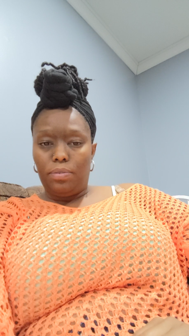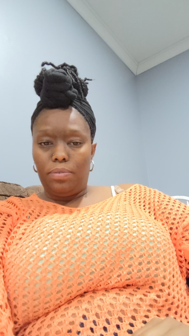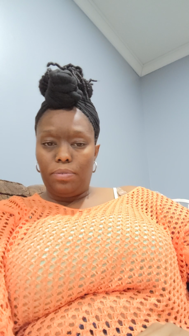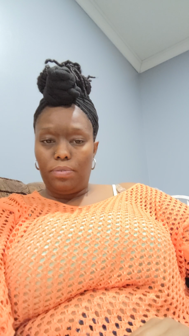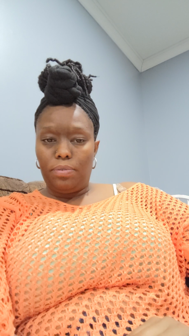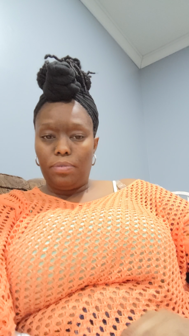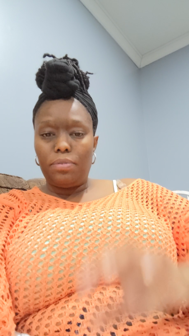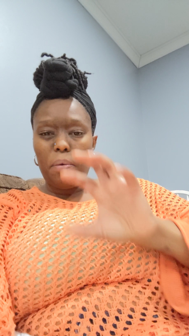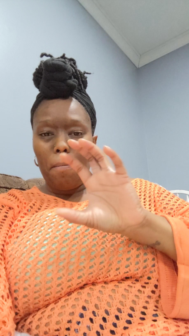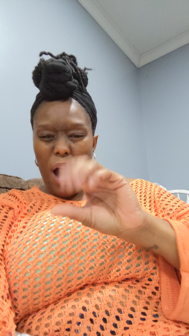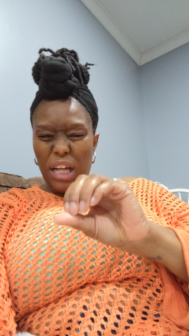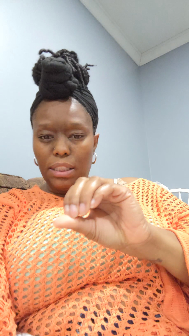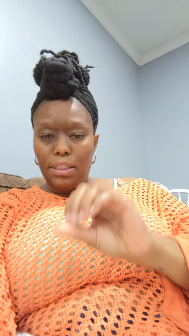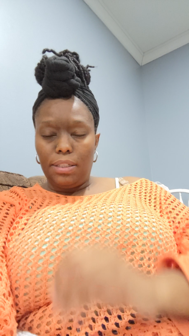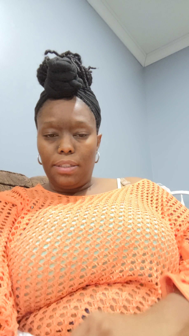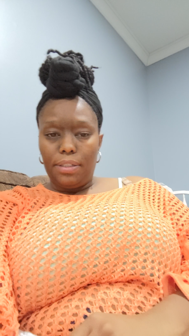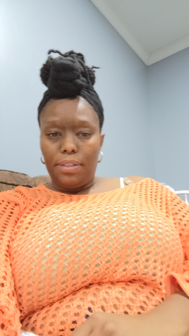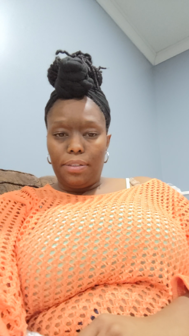bite